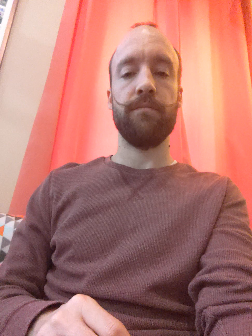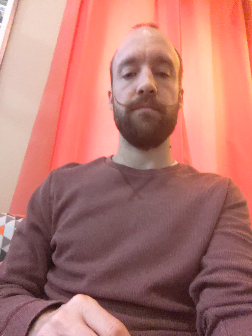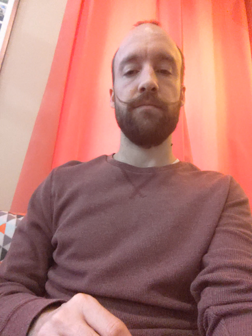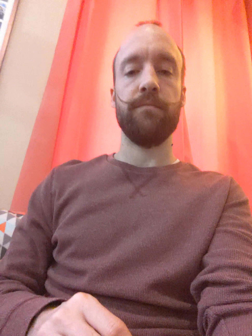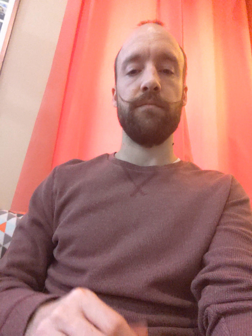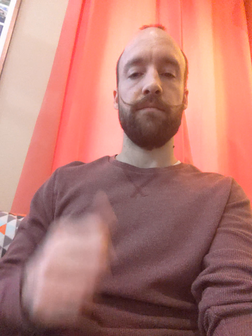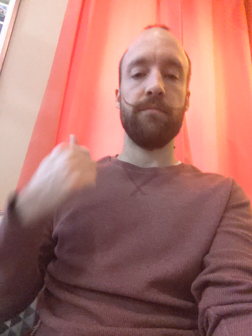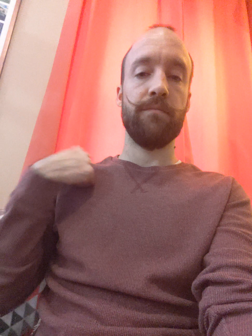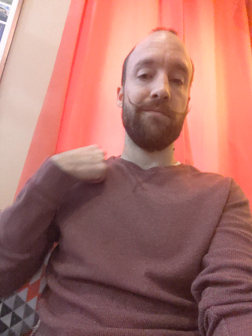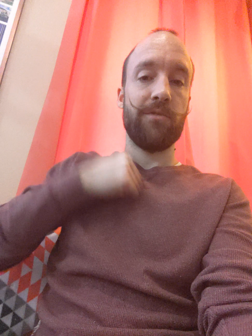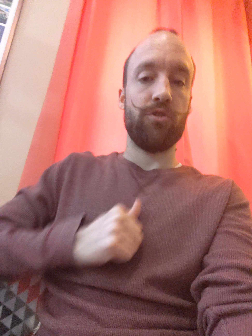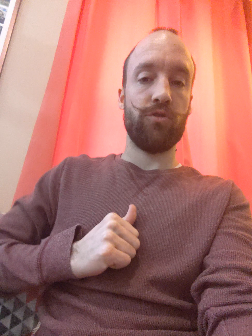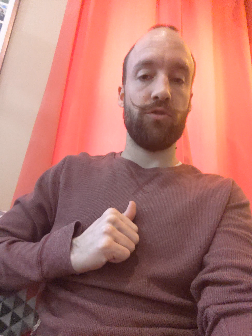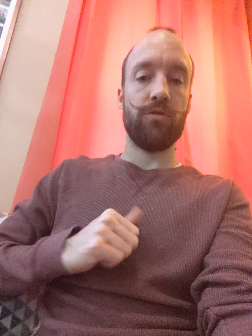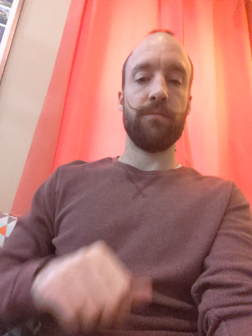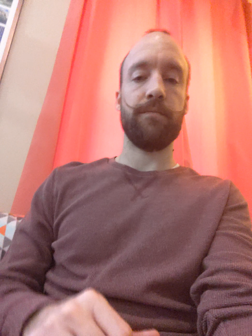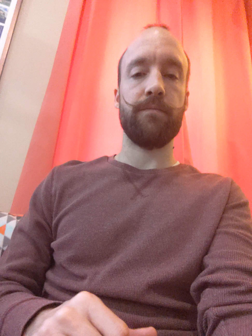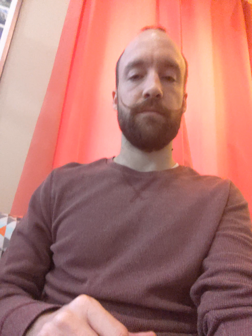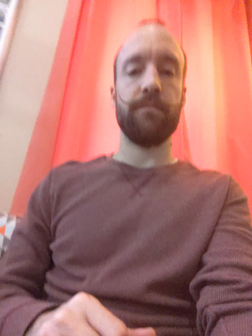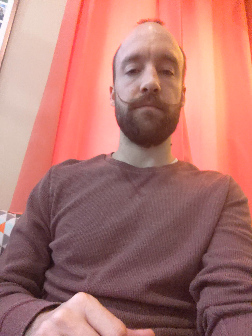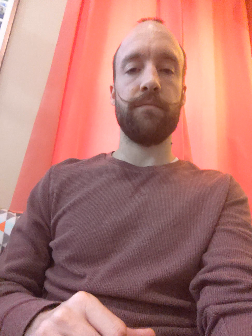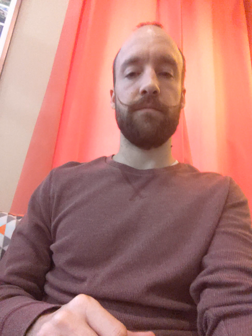jacket